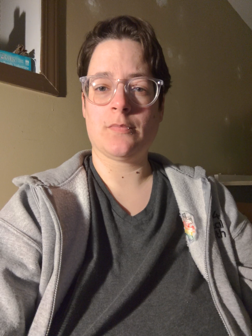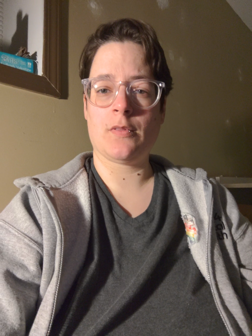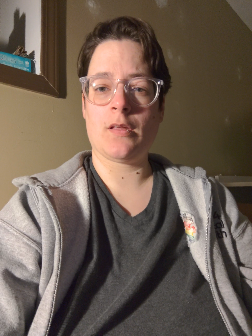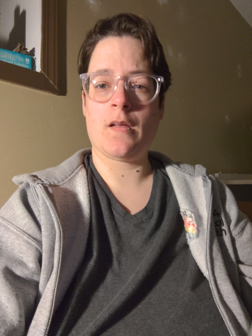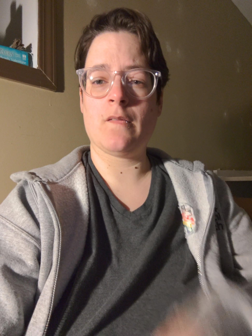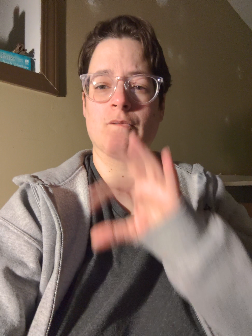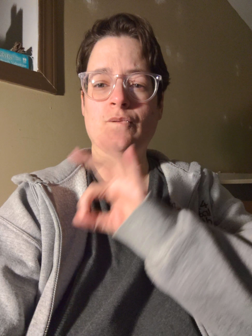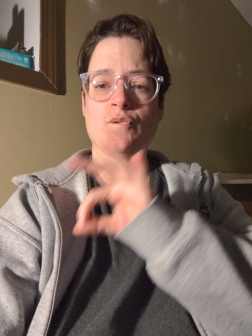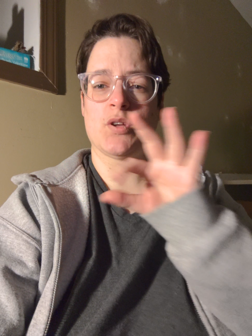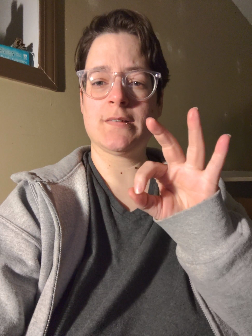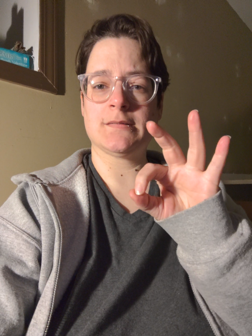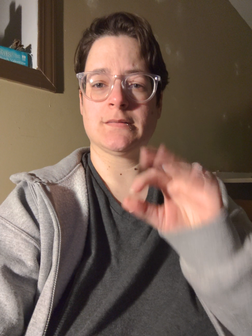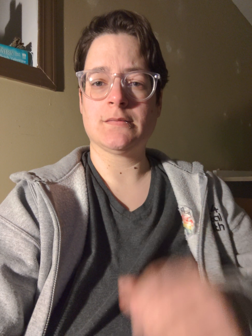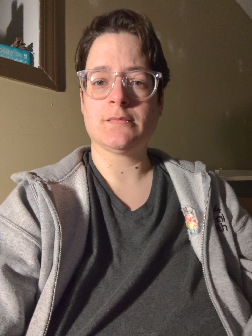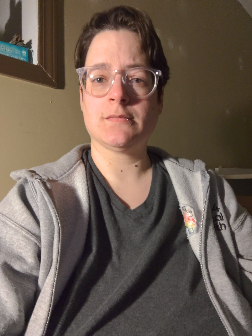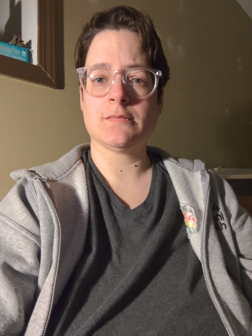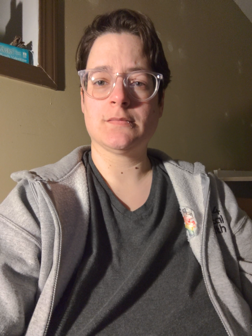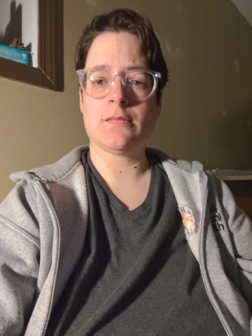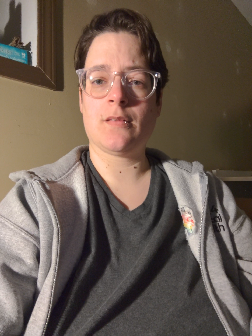french fries